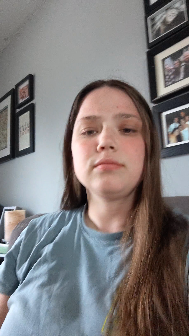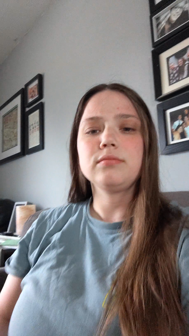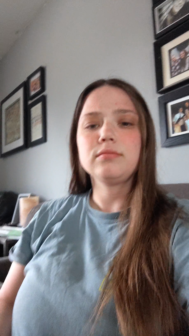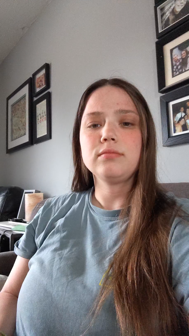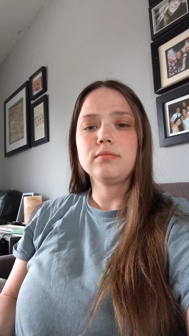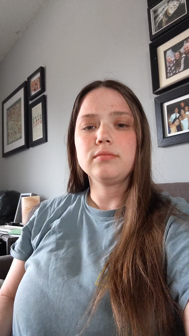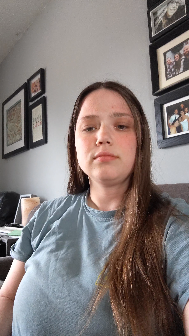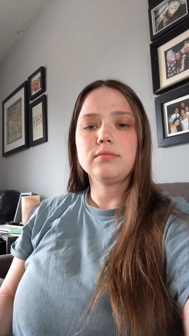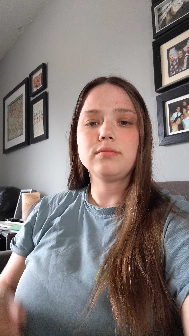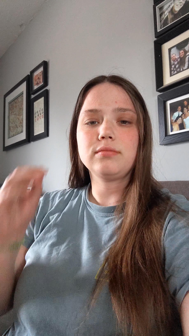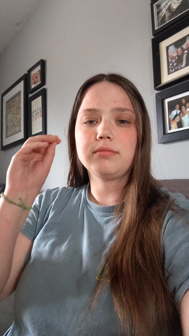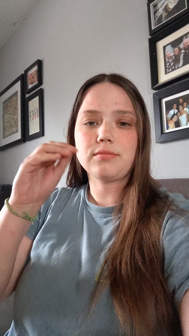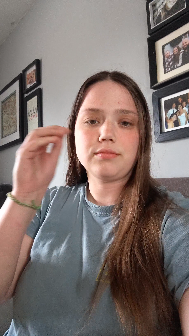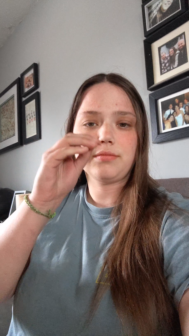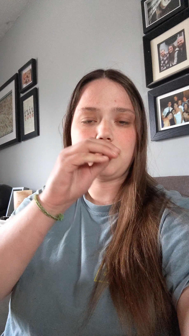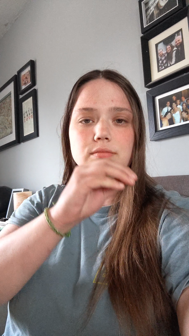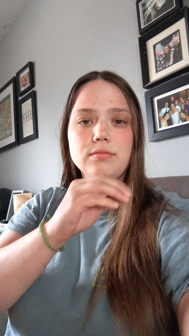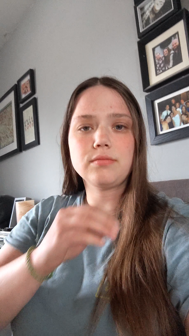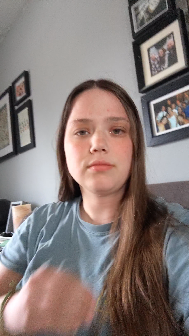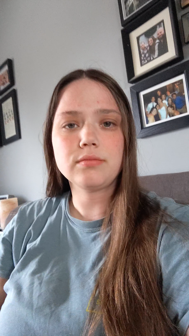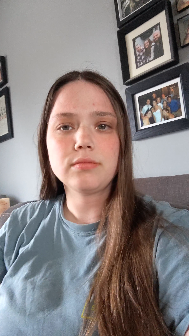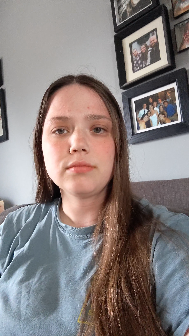dinosaur